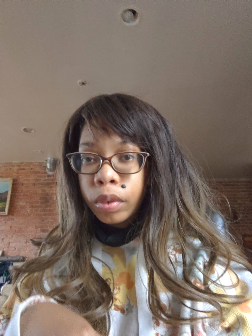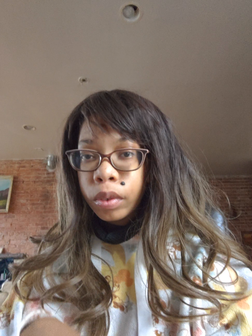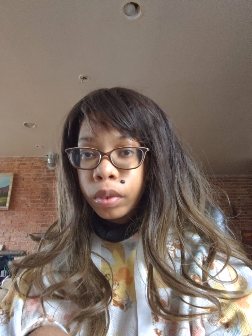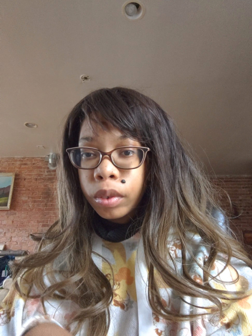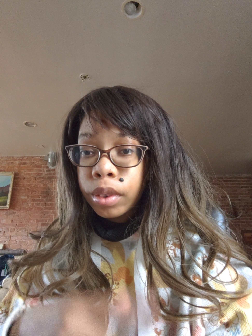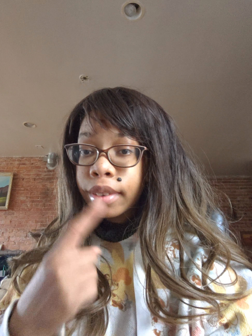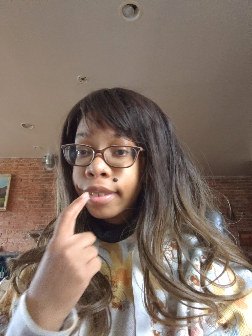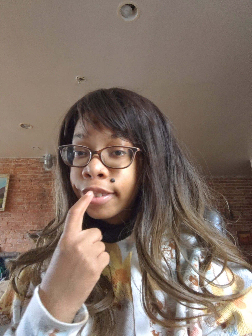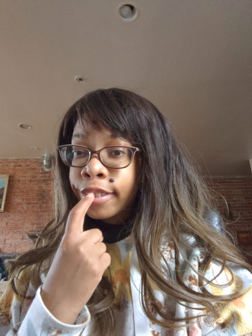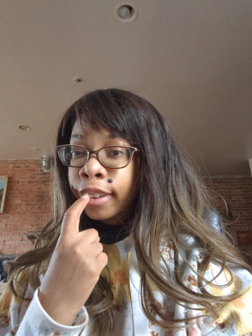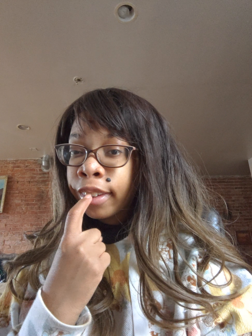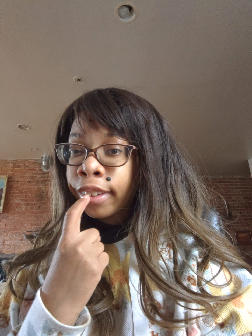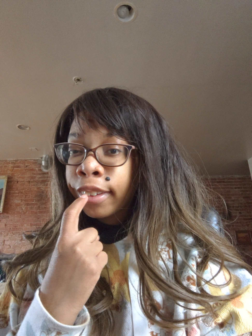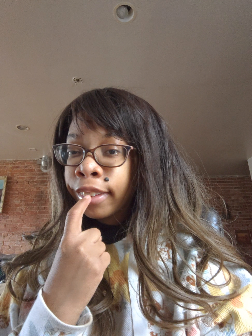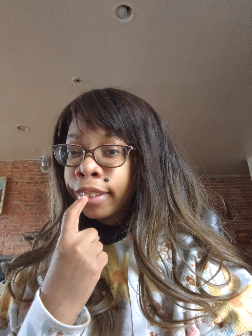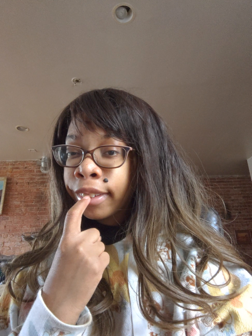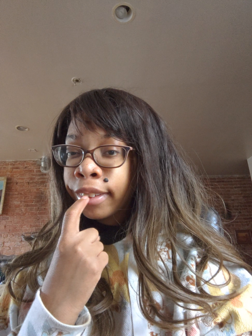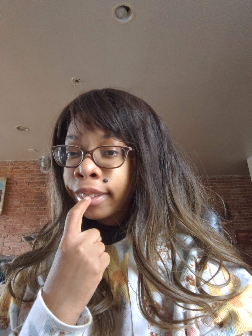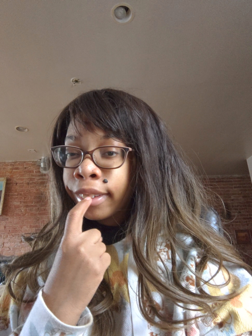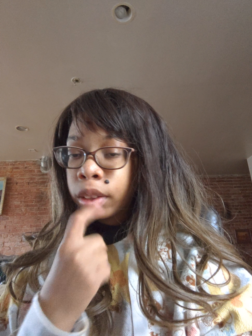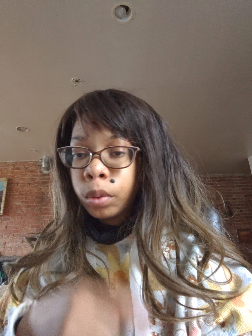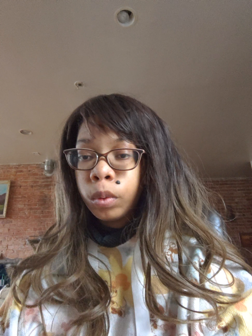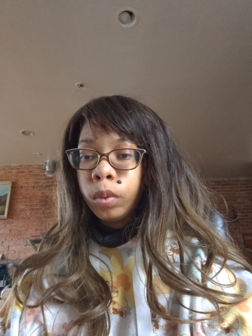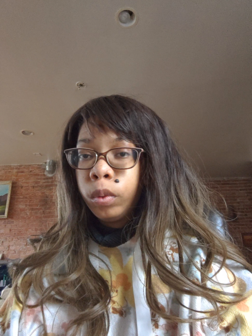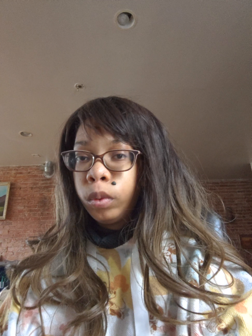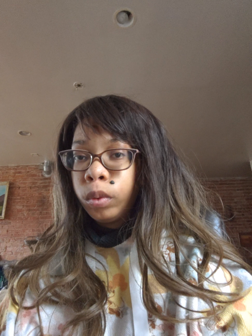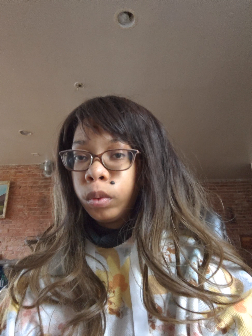tooth